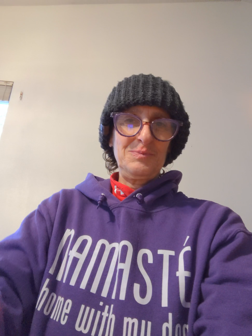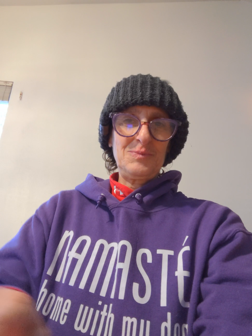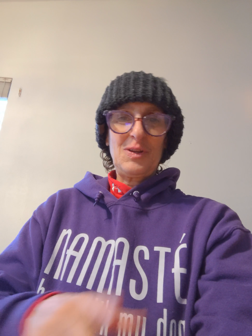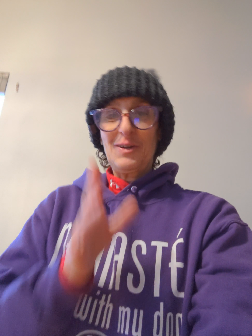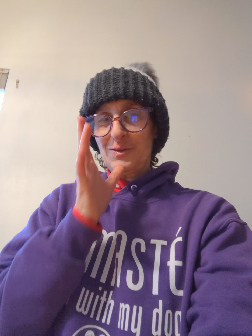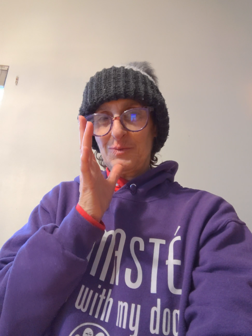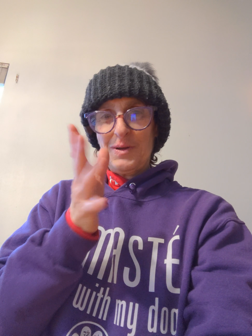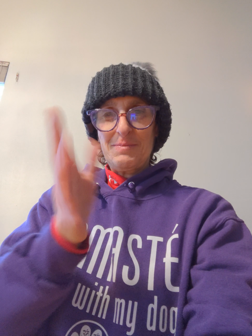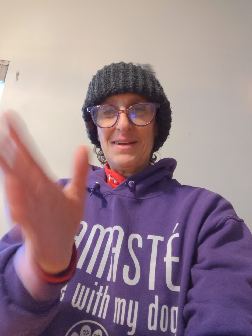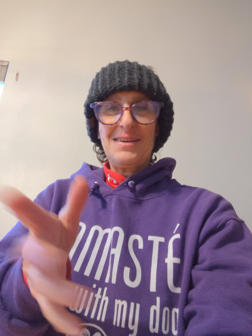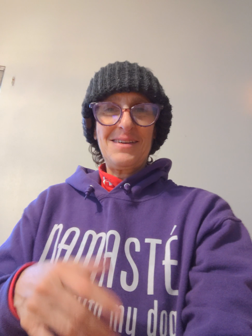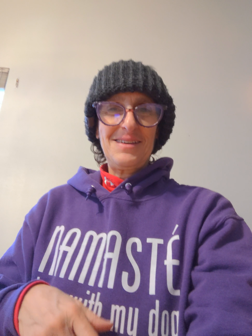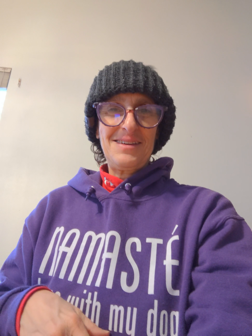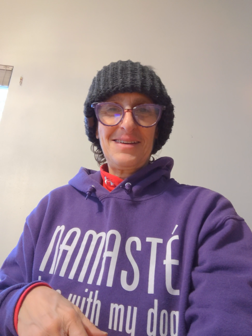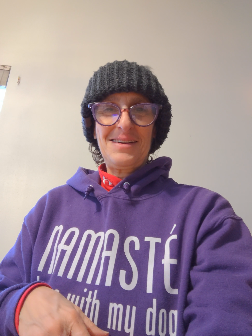grandma